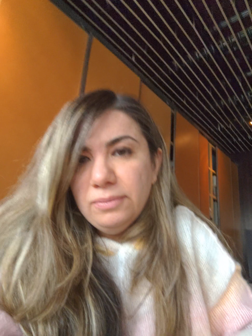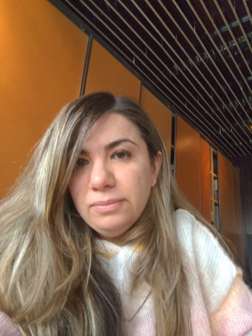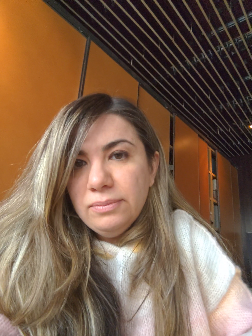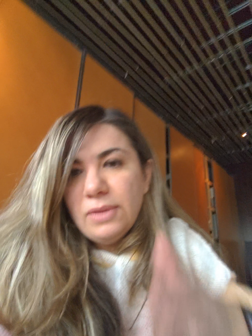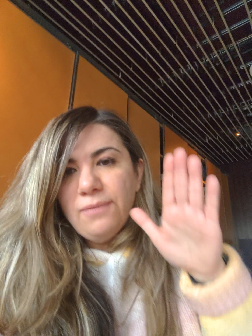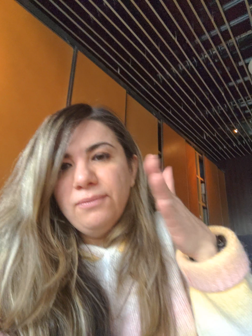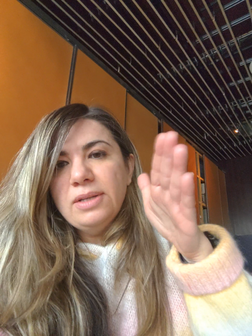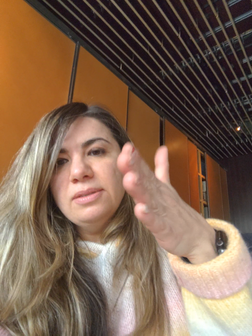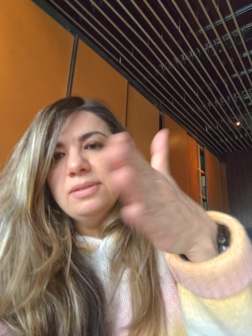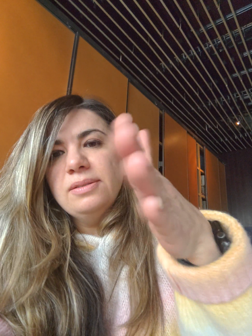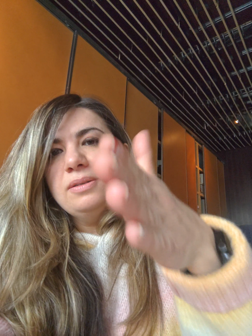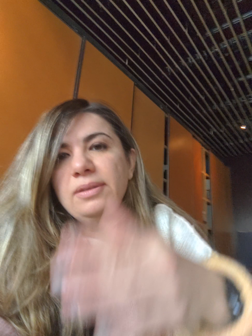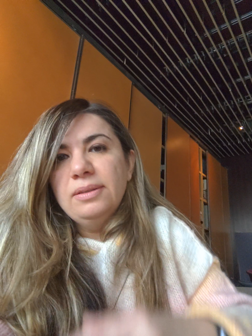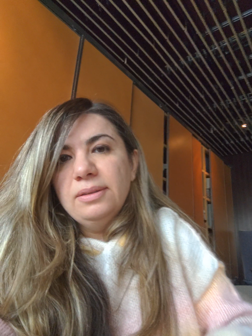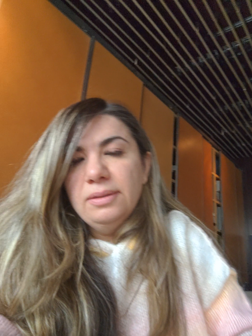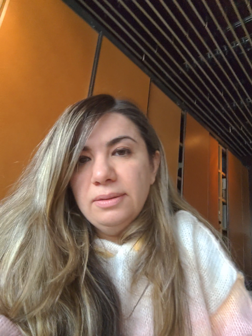fish